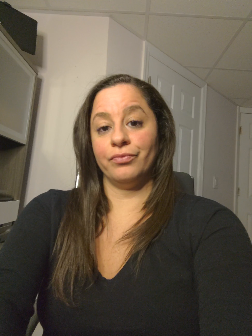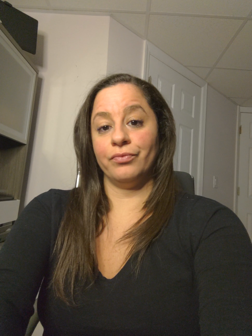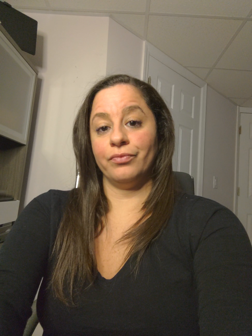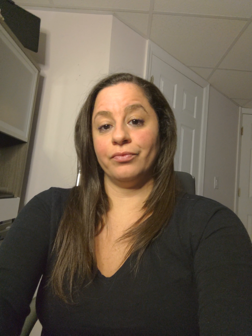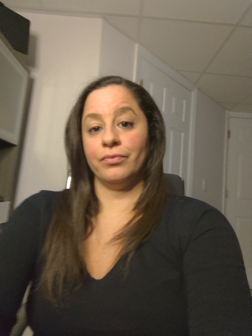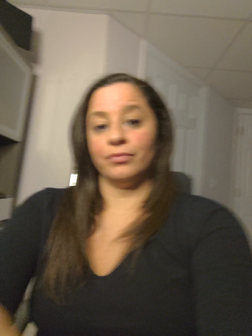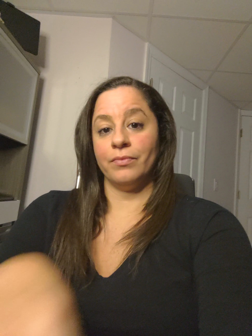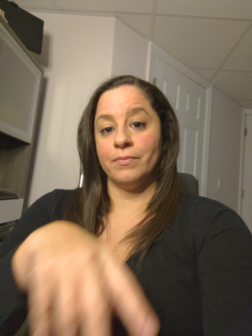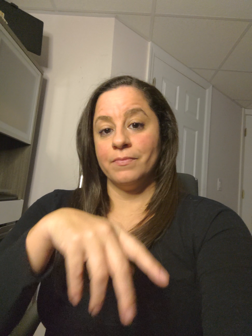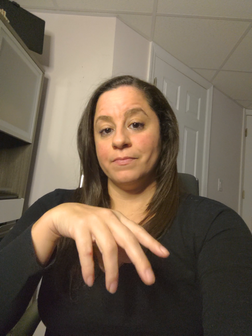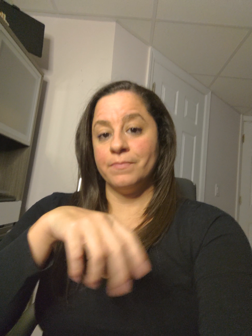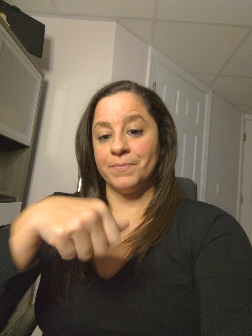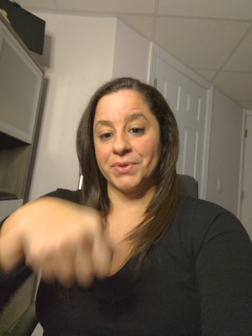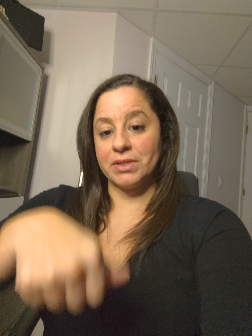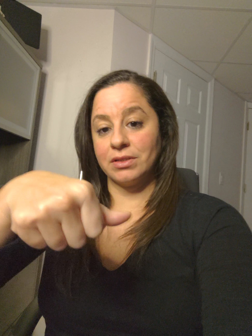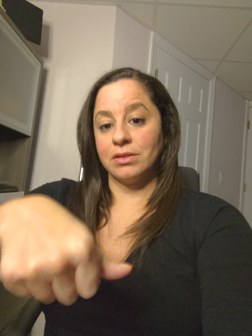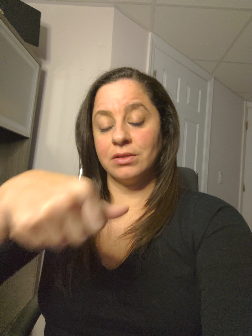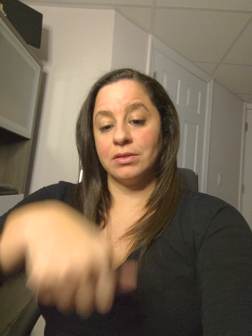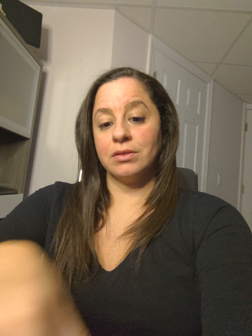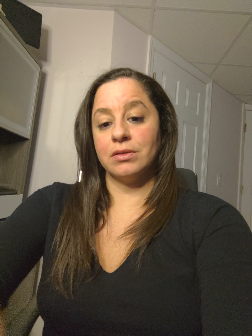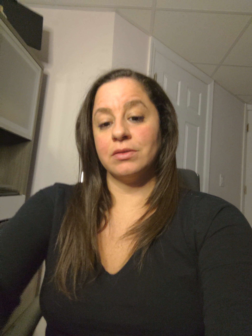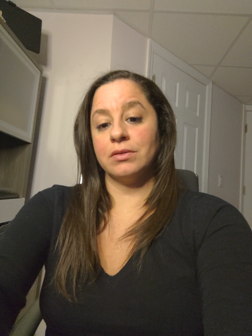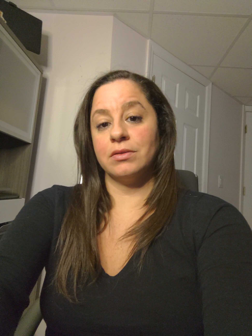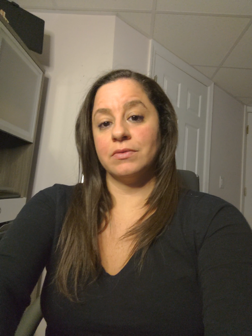puzzle